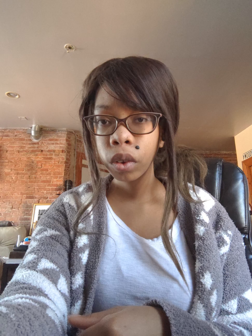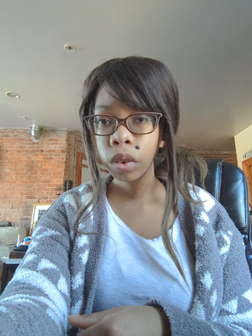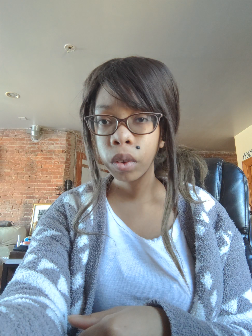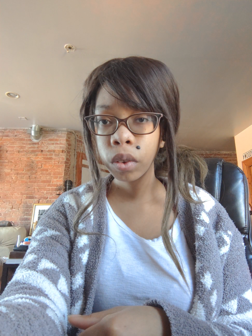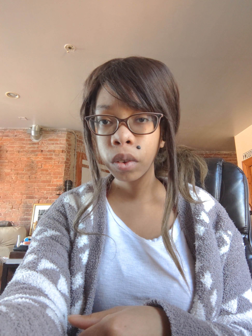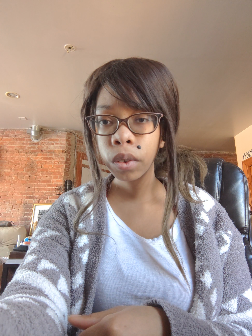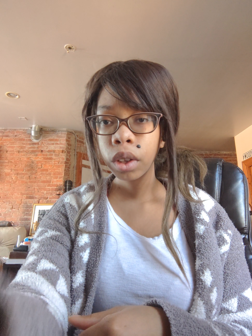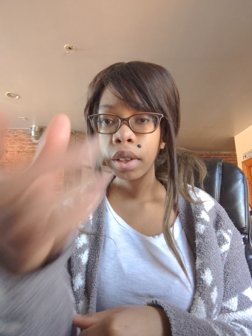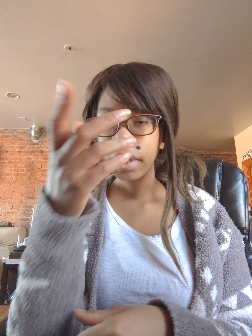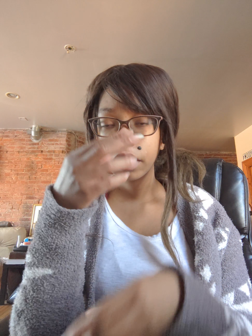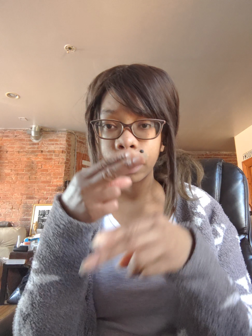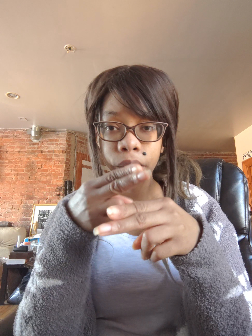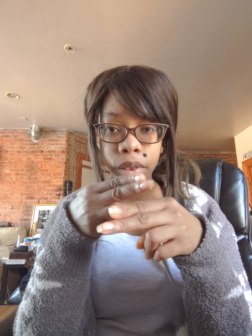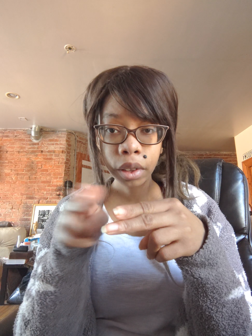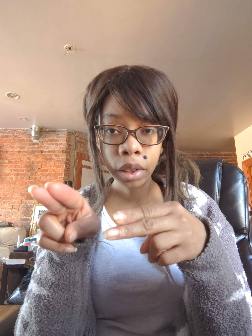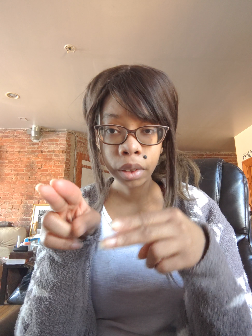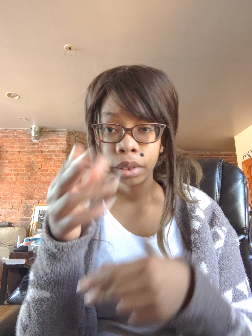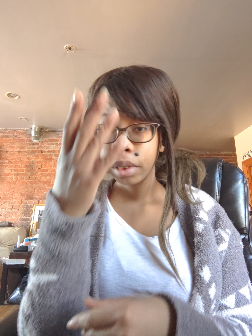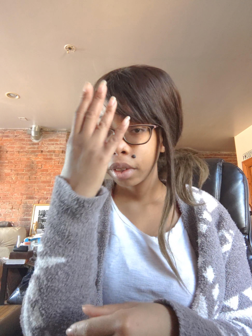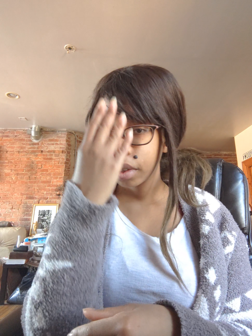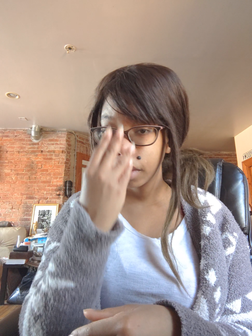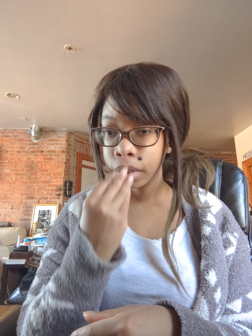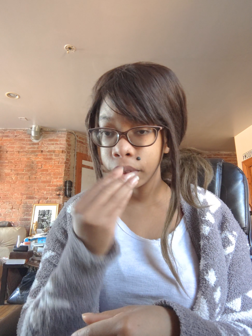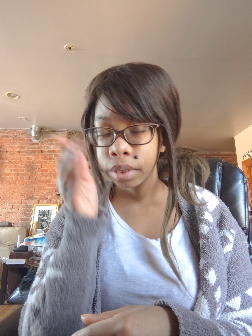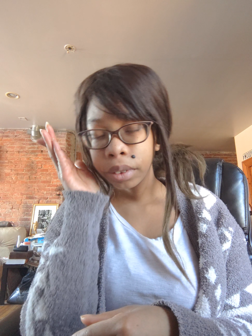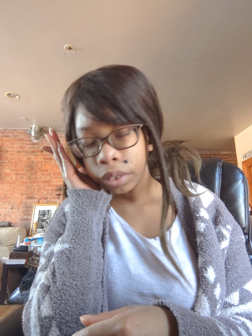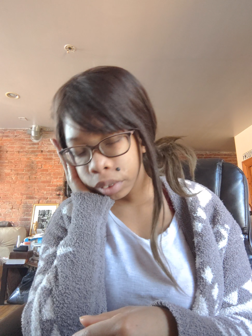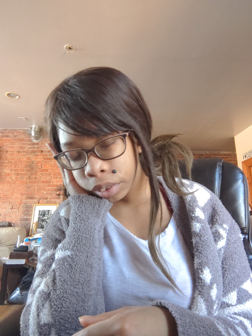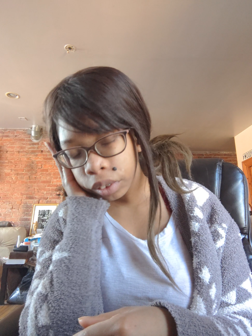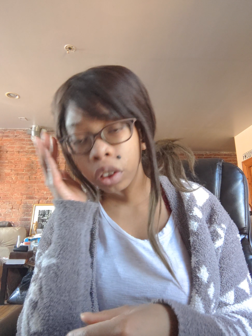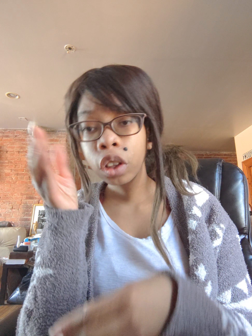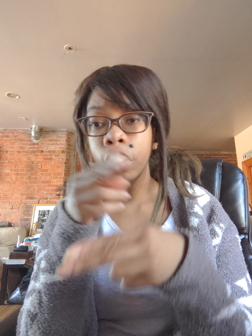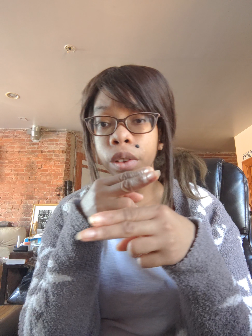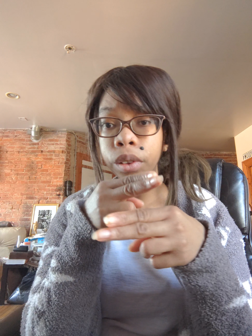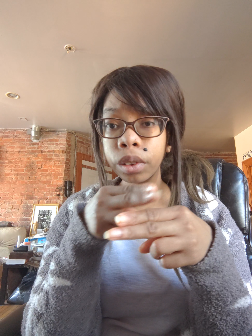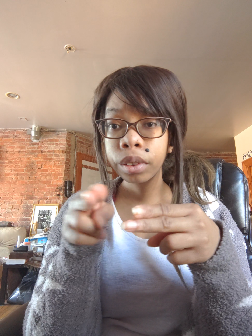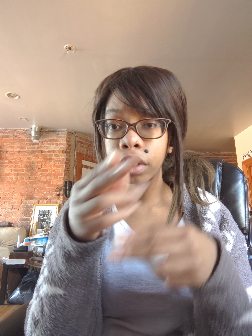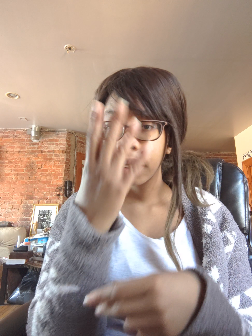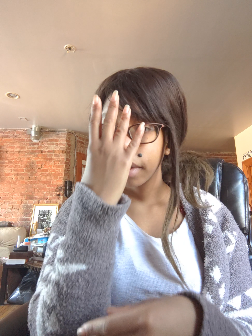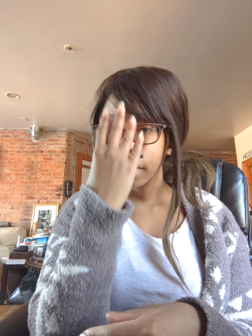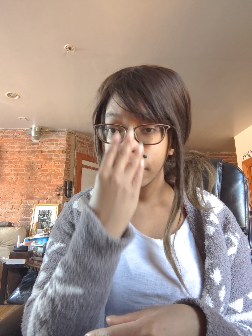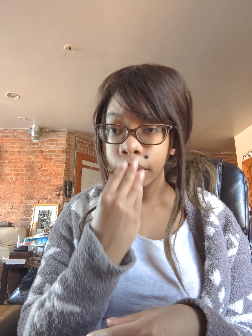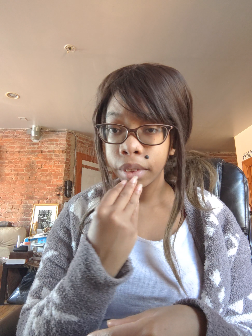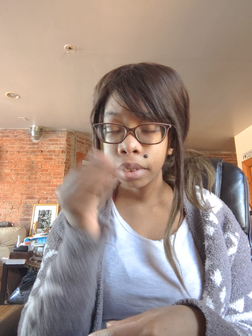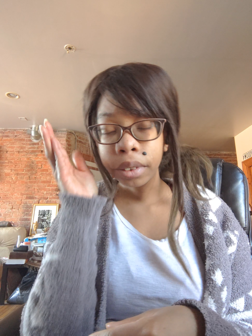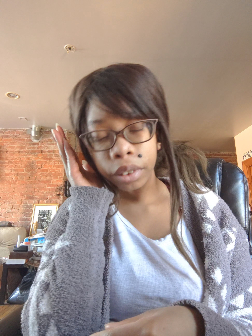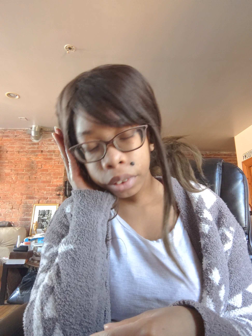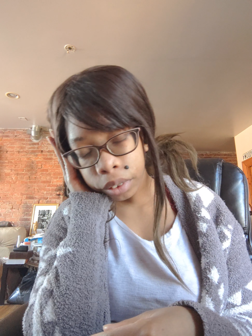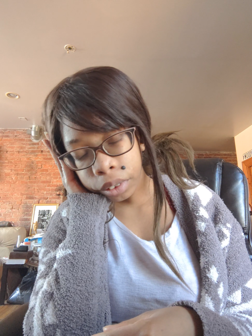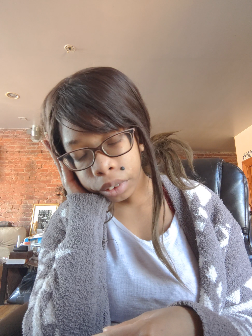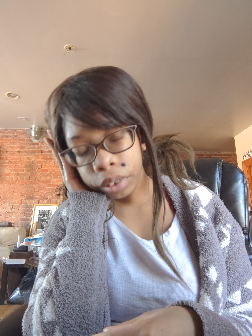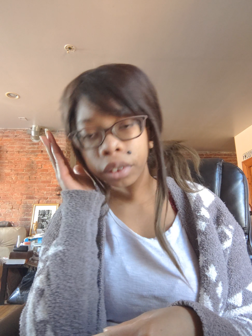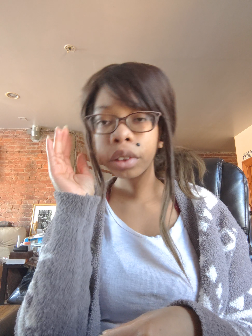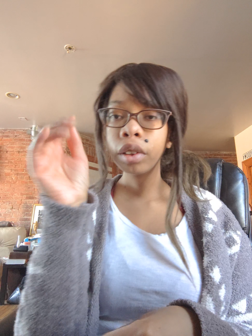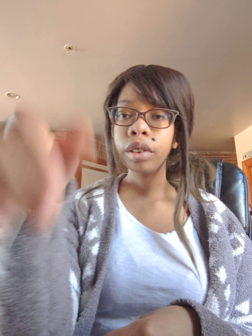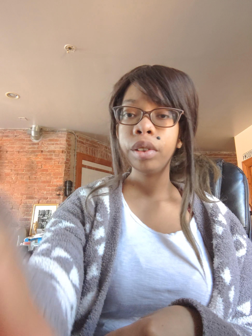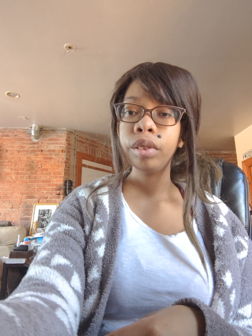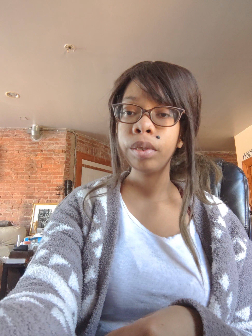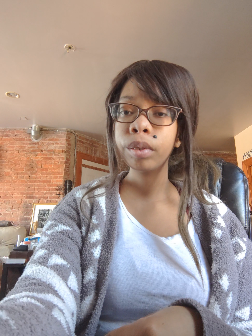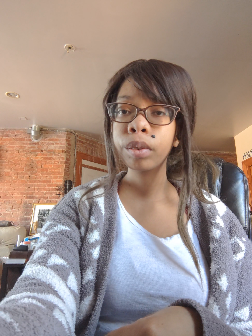nap